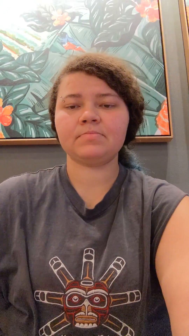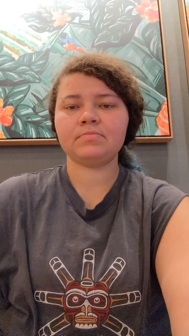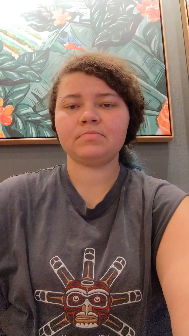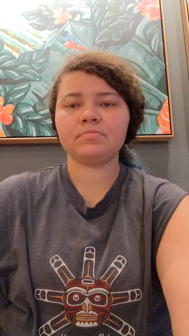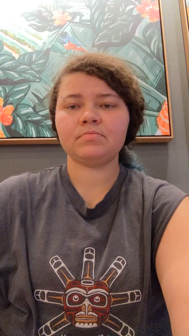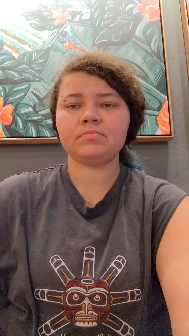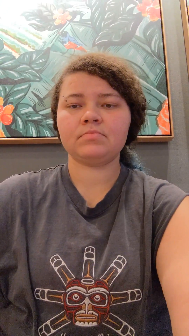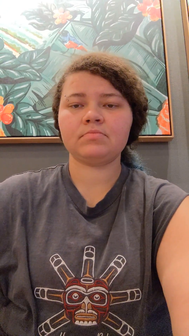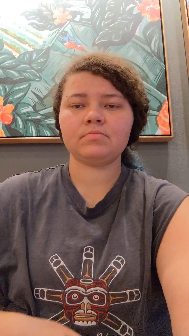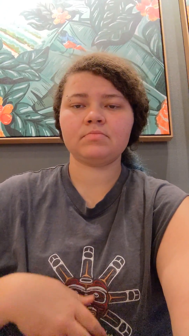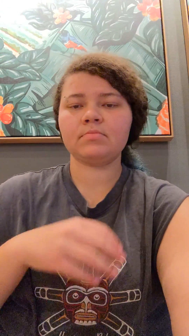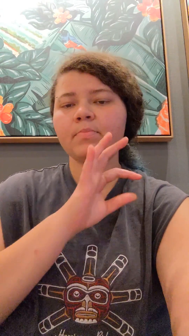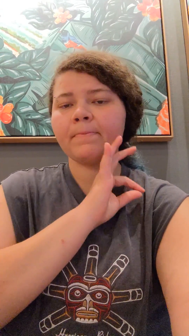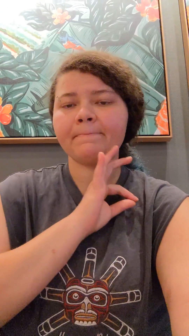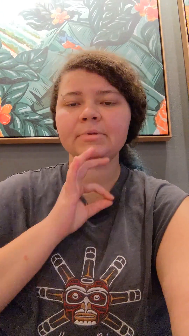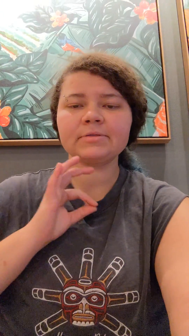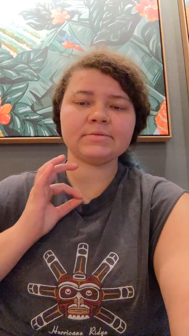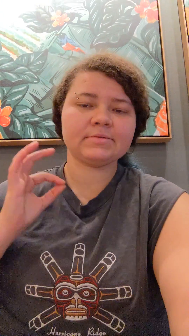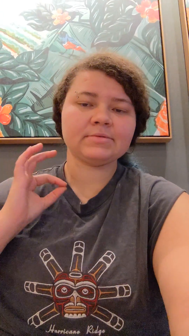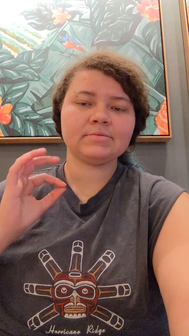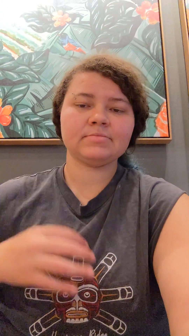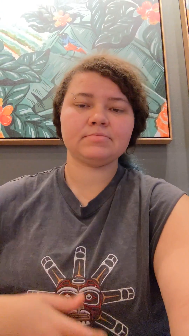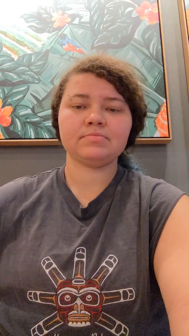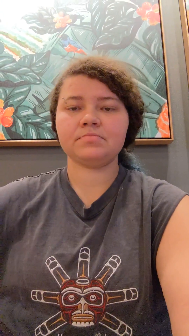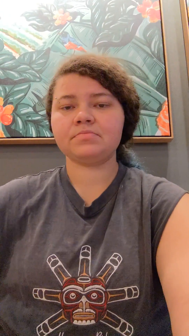beads